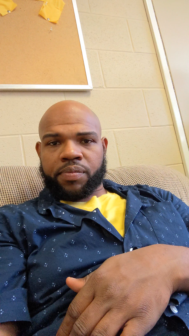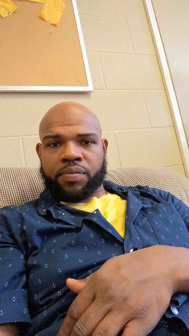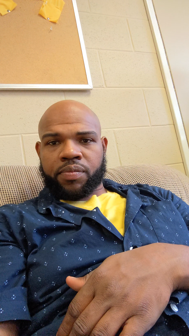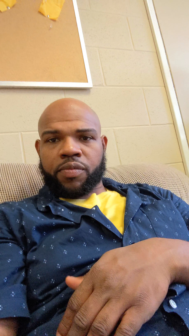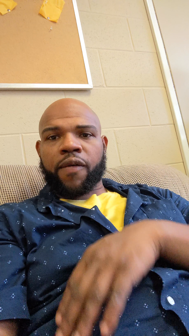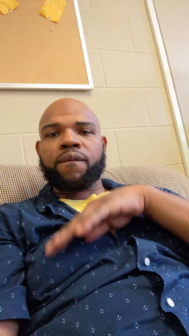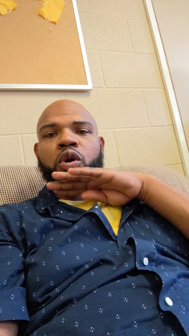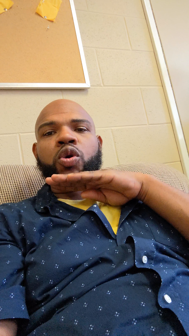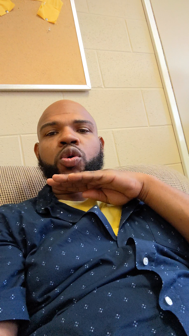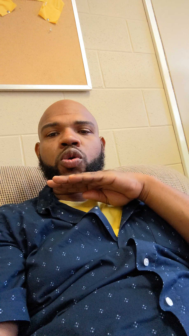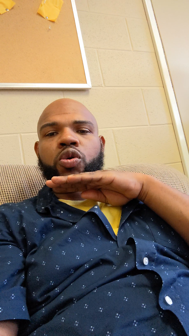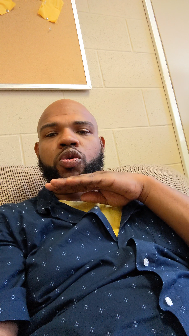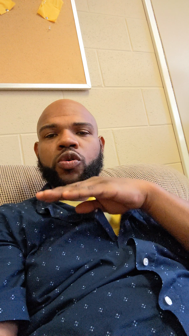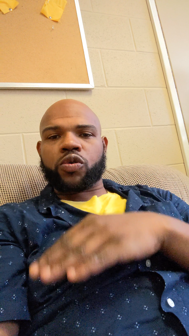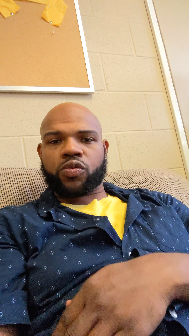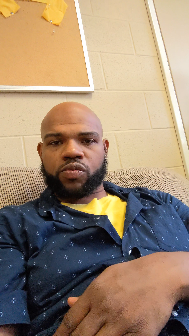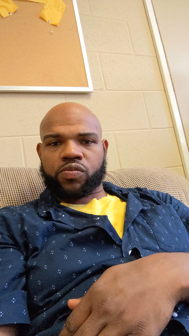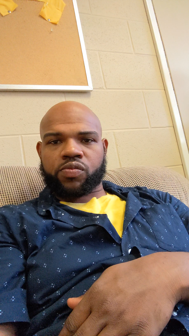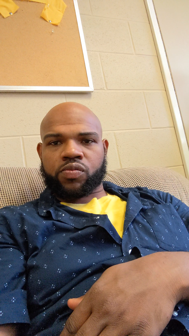full